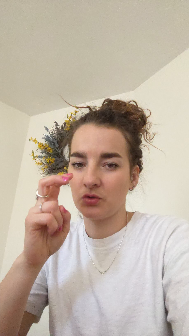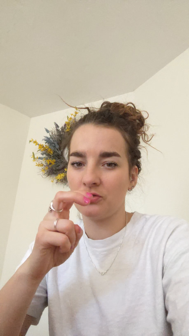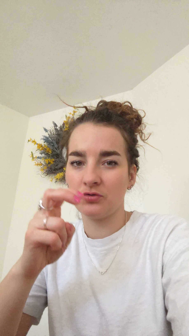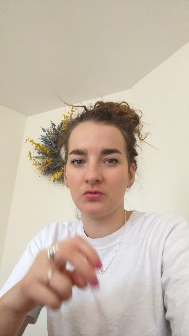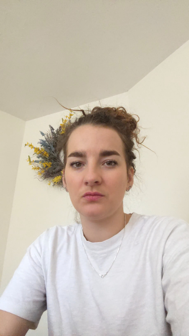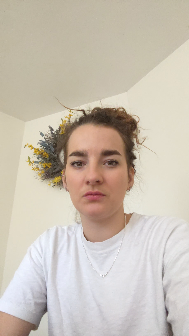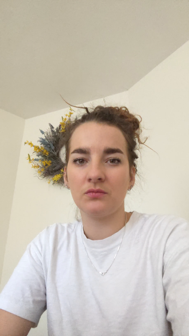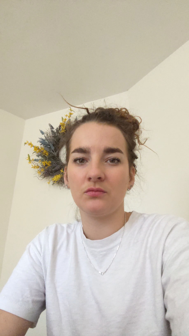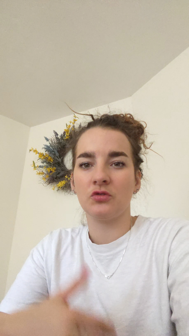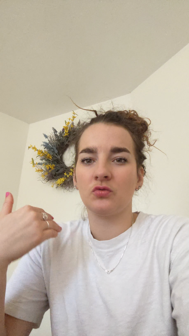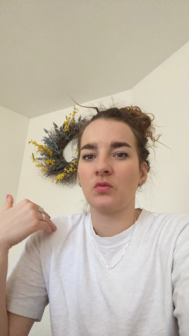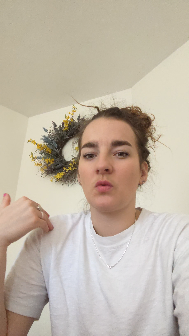shoulder